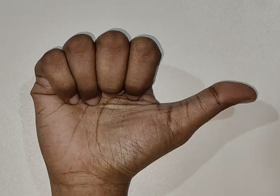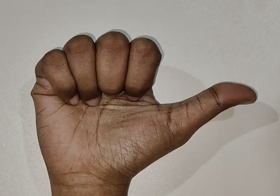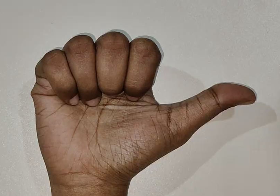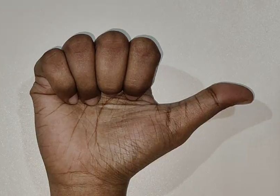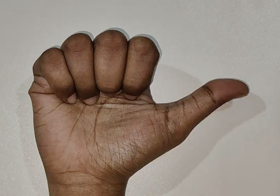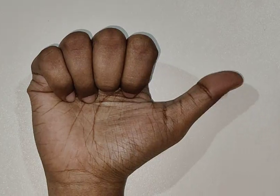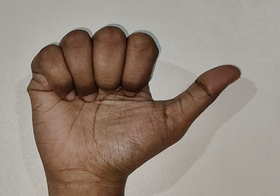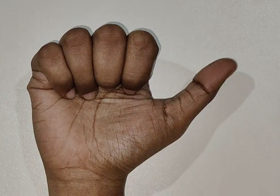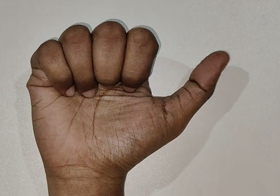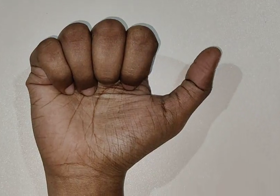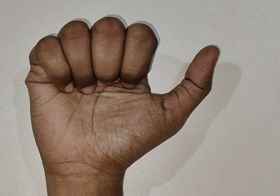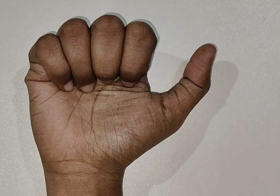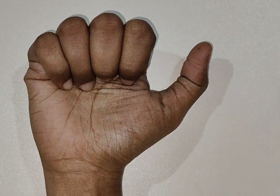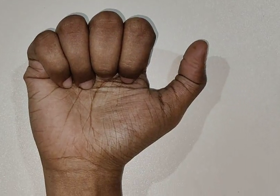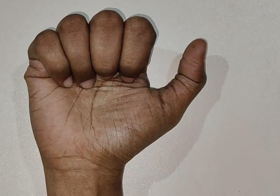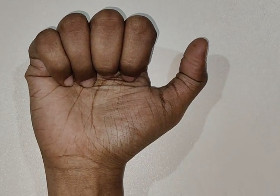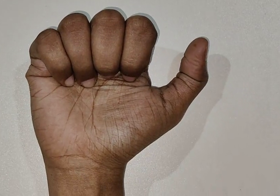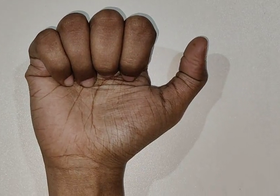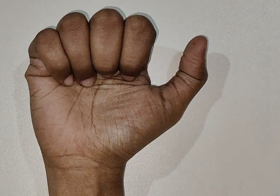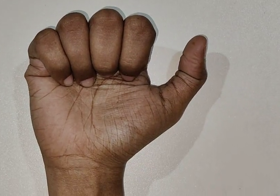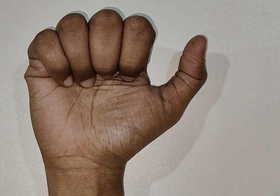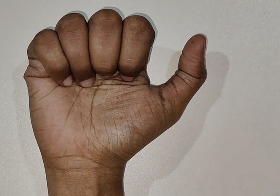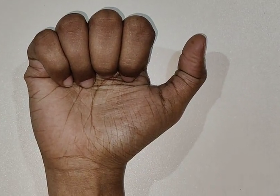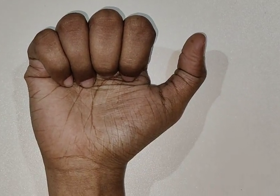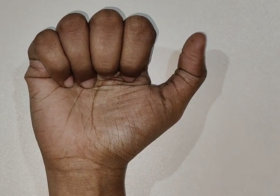ഏ